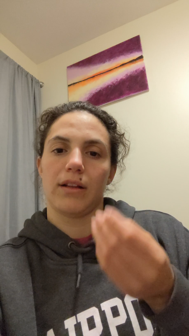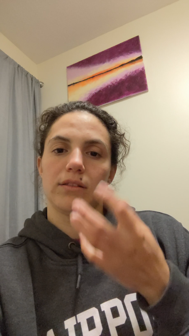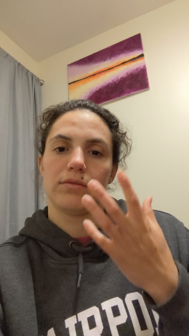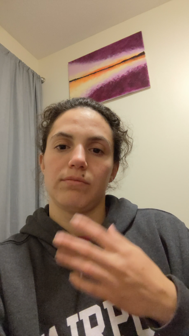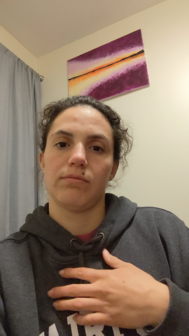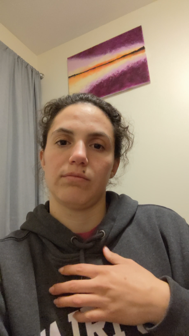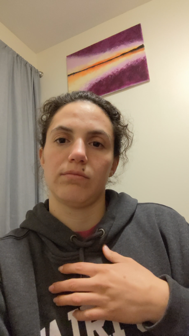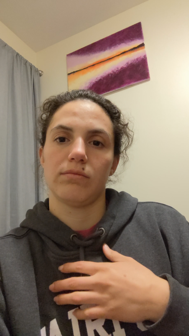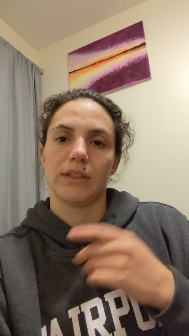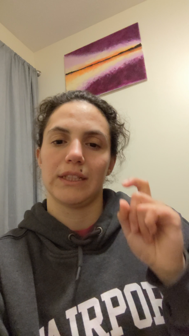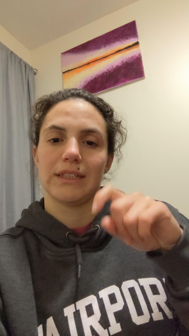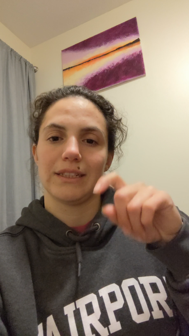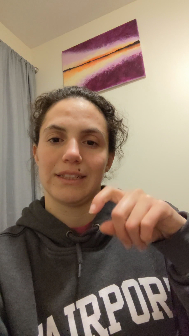need